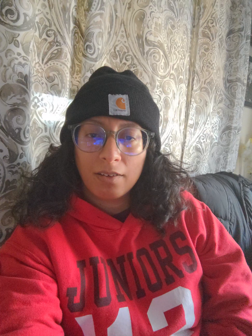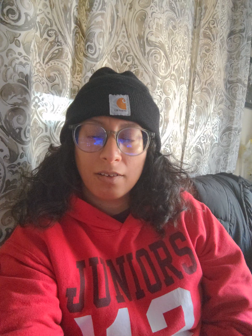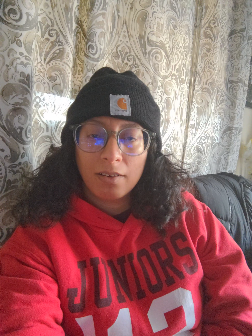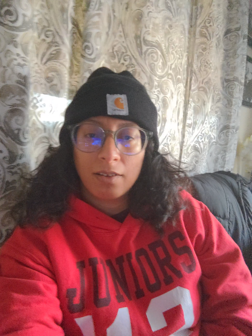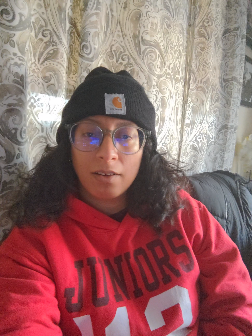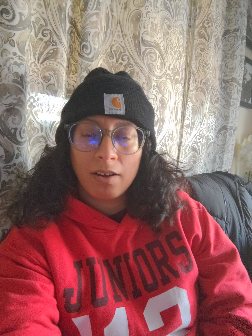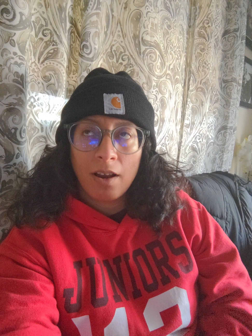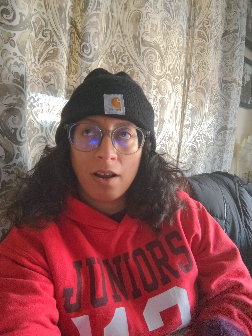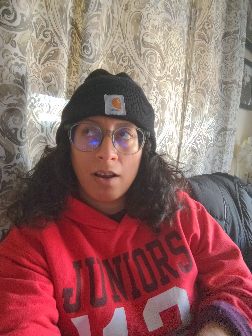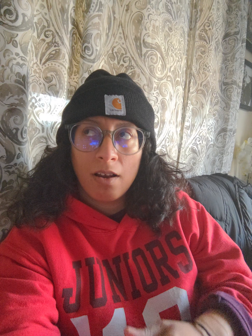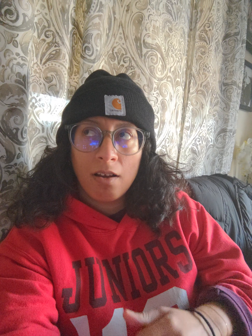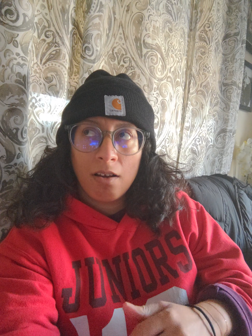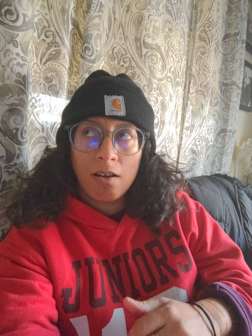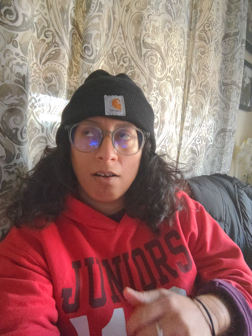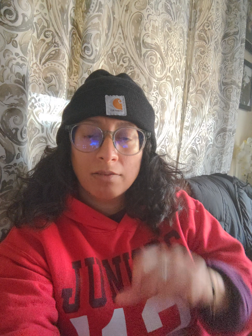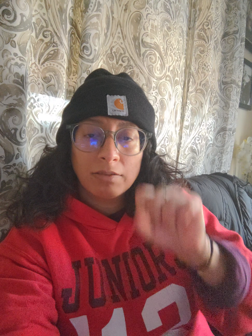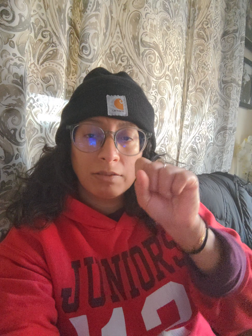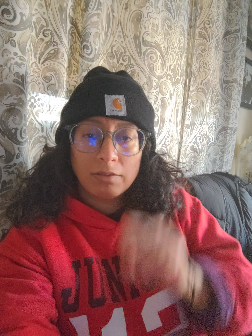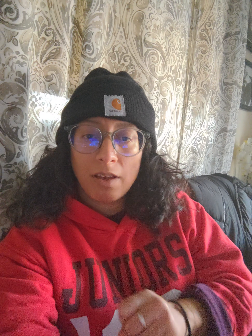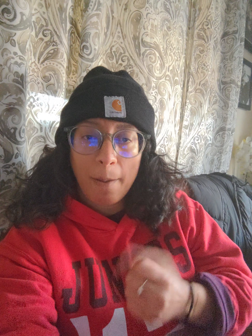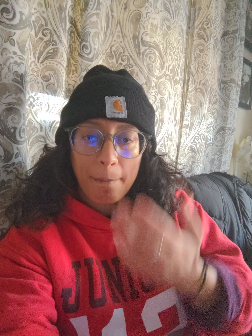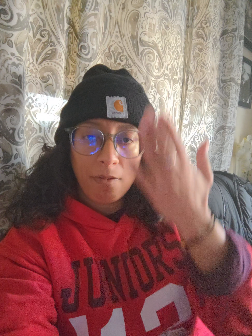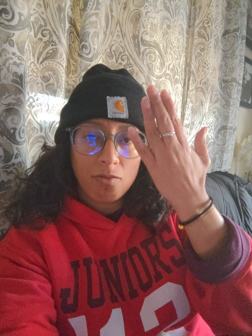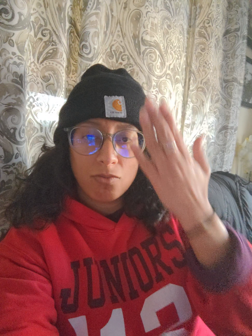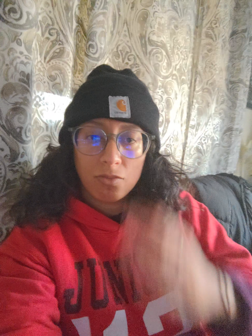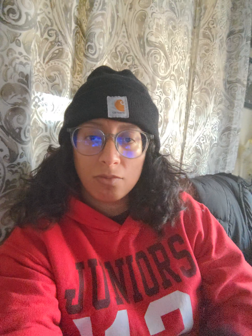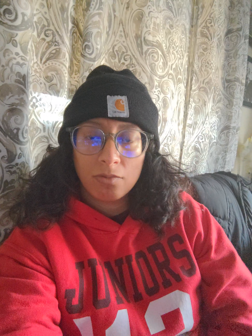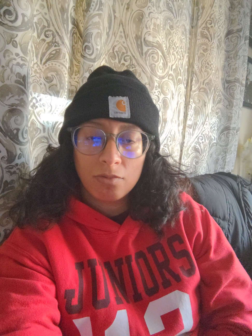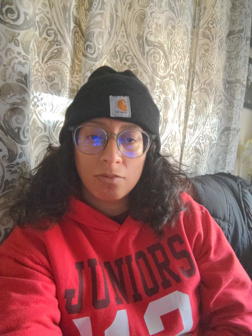mitten